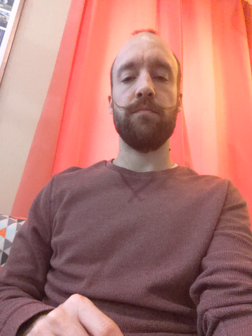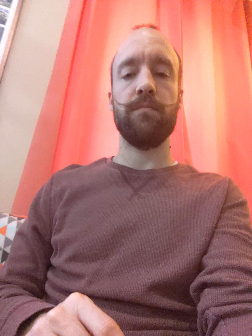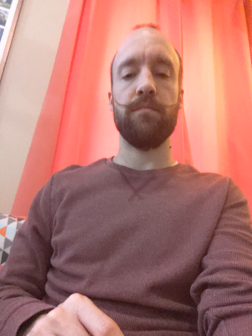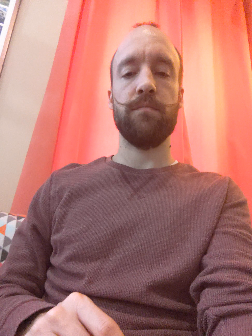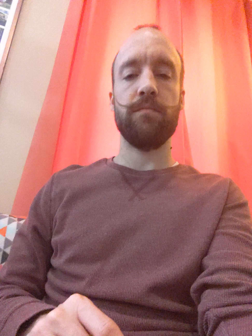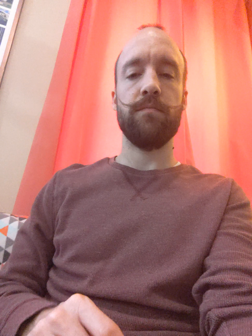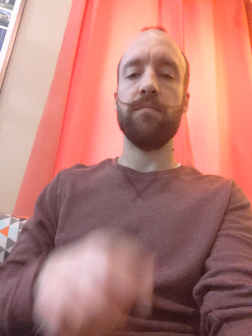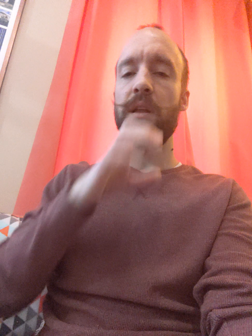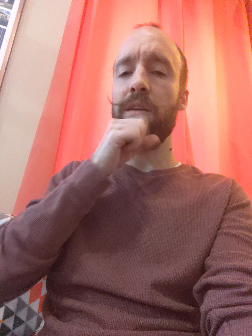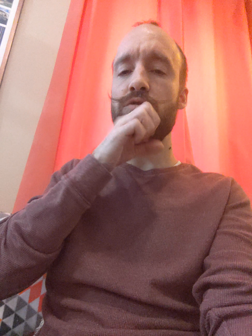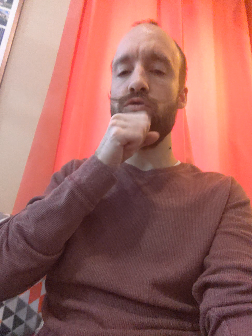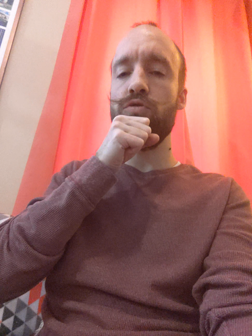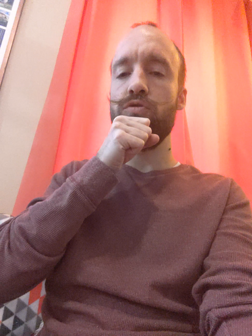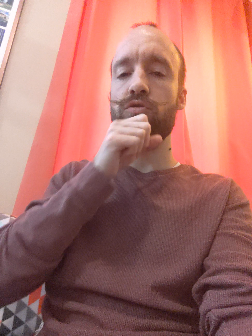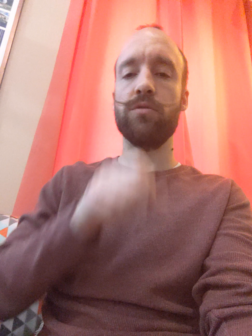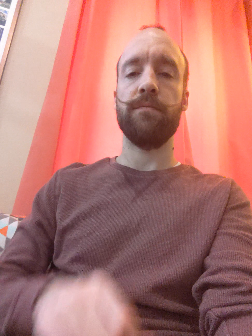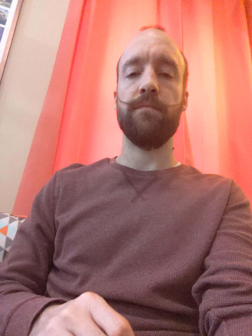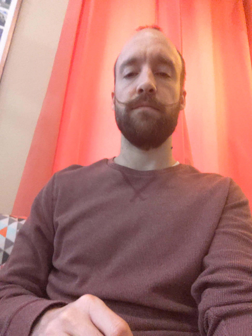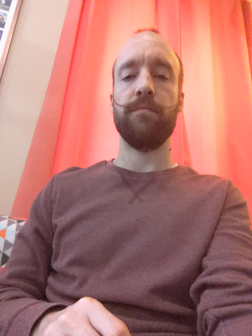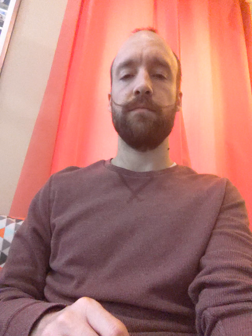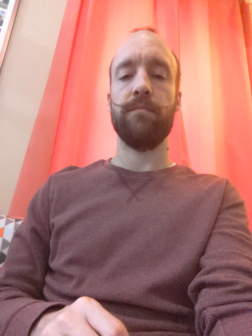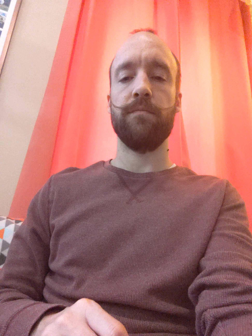orange